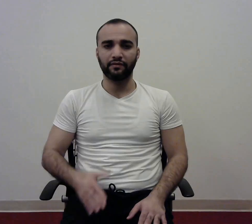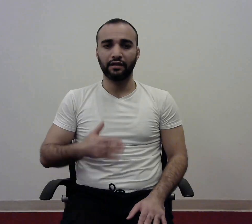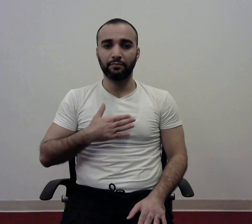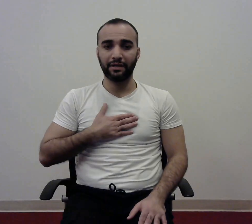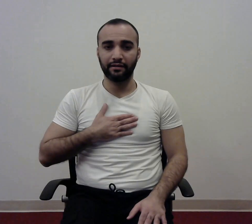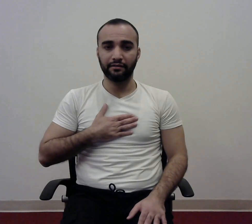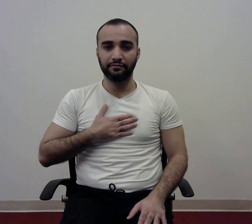mənim